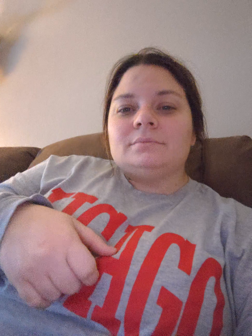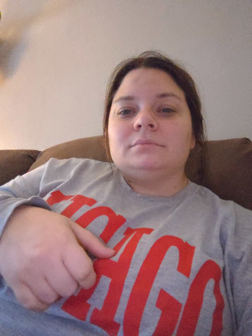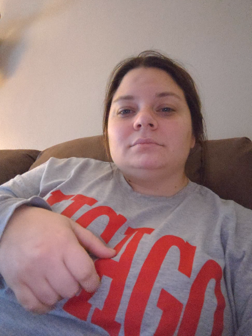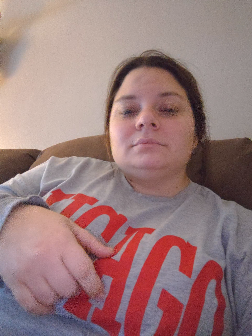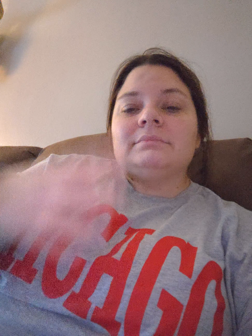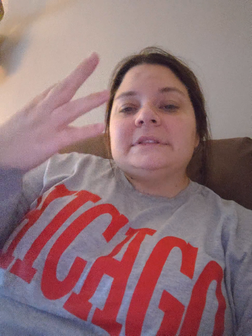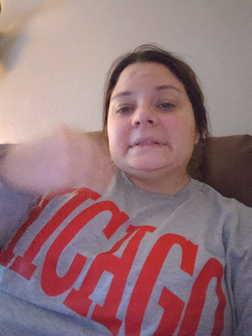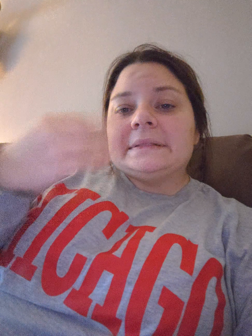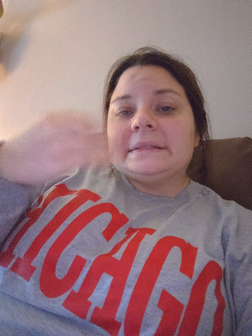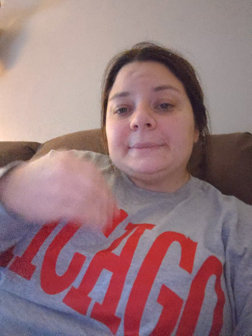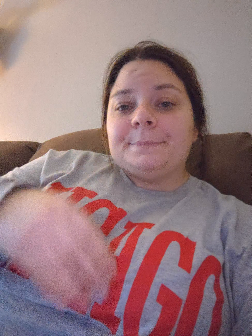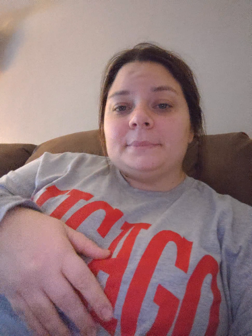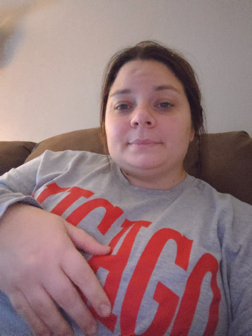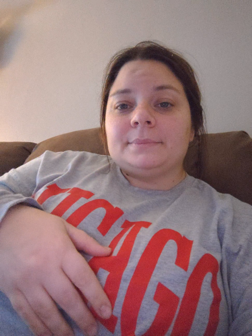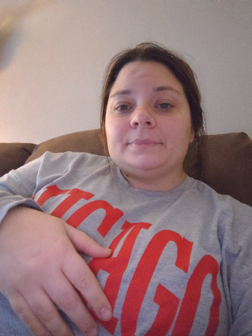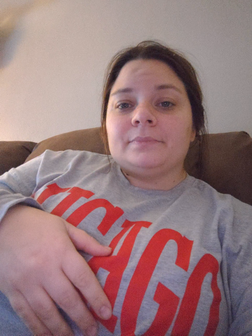sleep